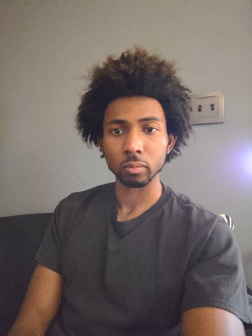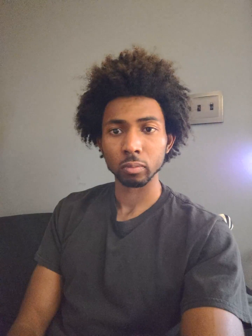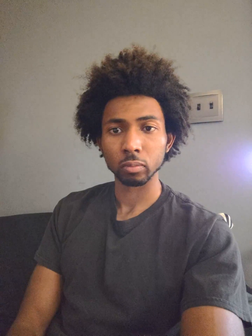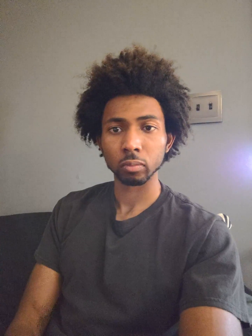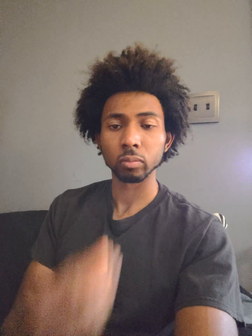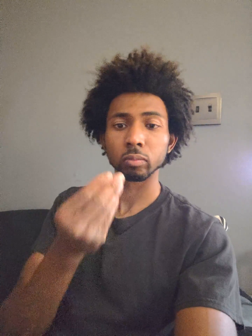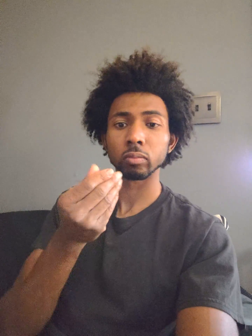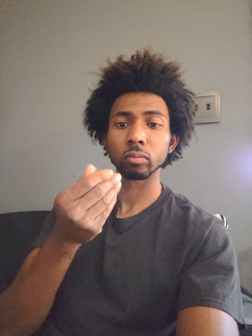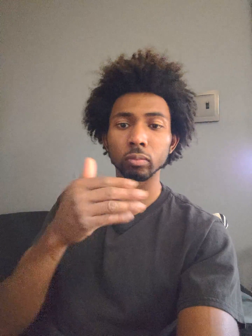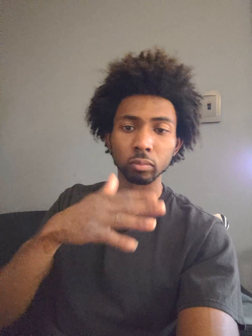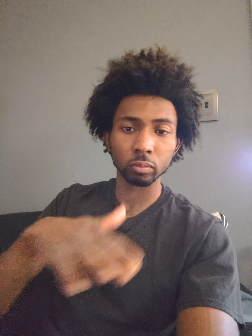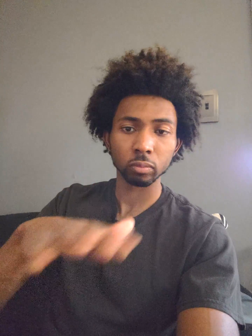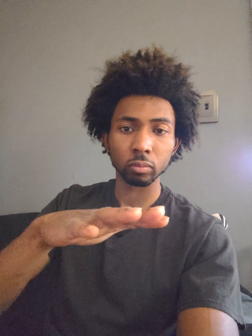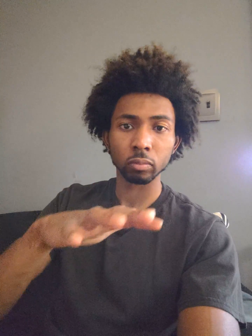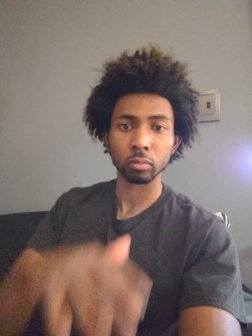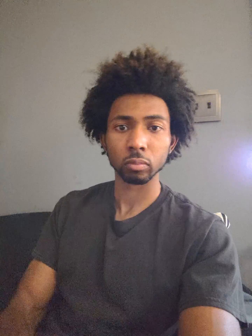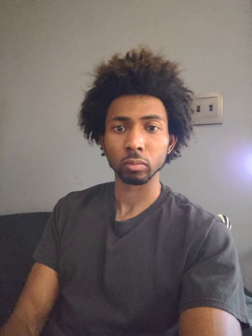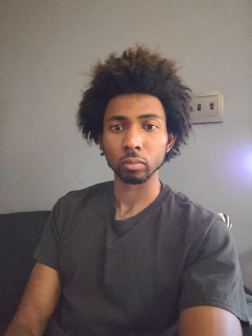garden